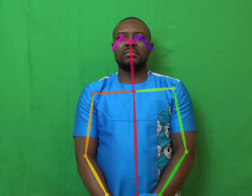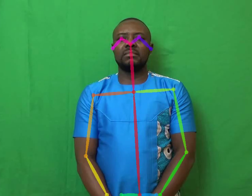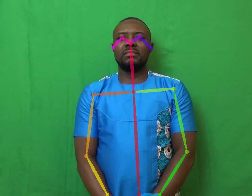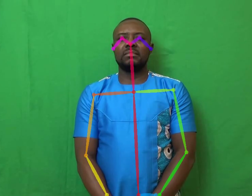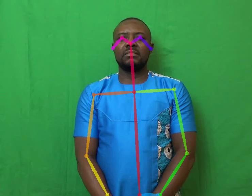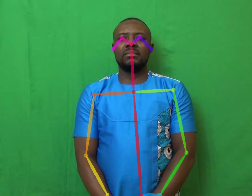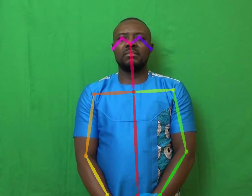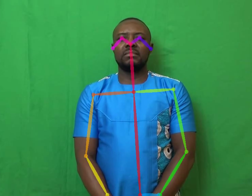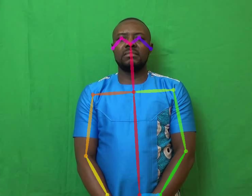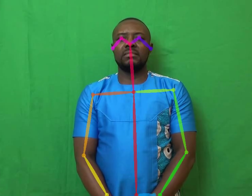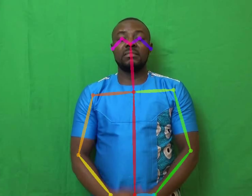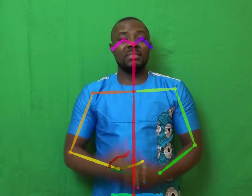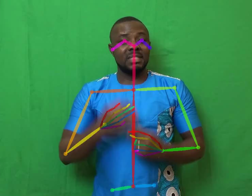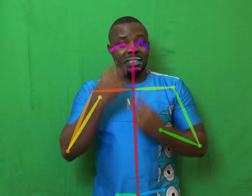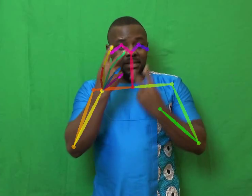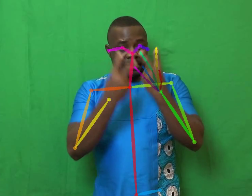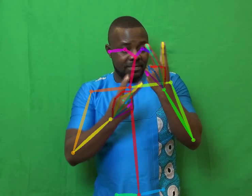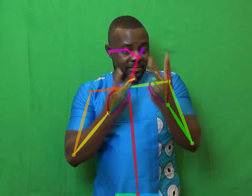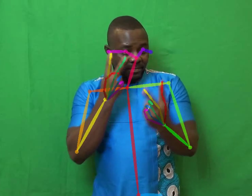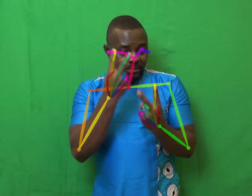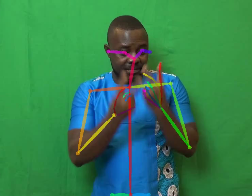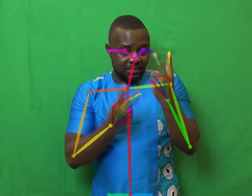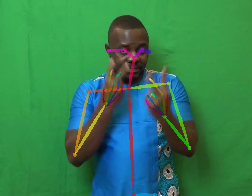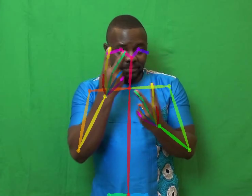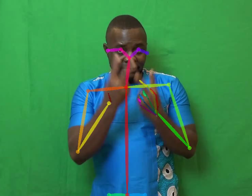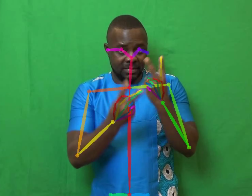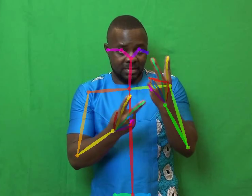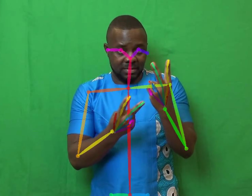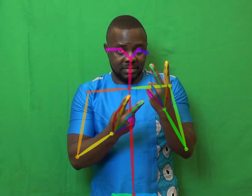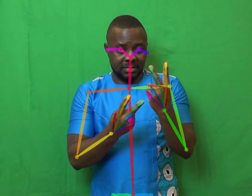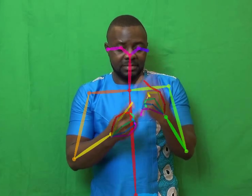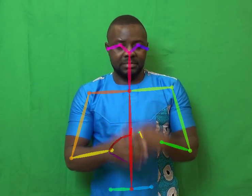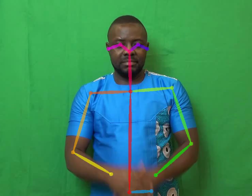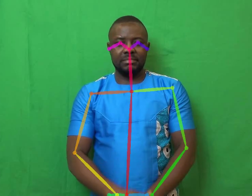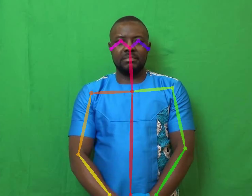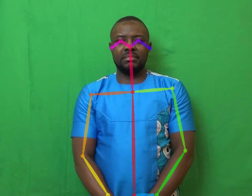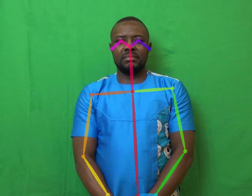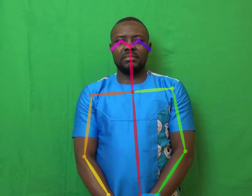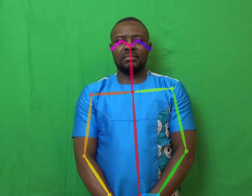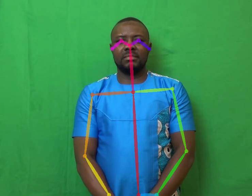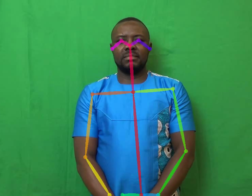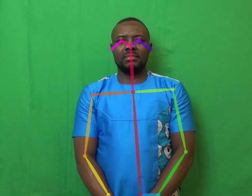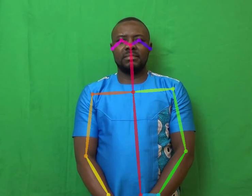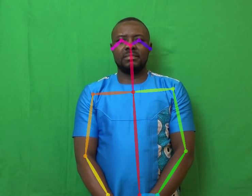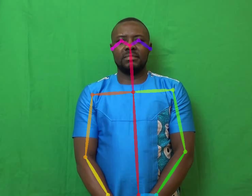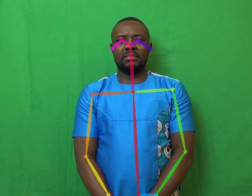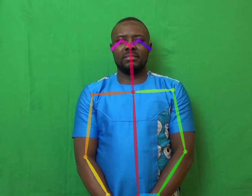visit